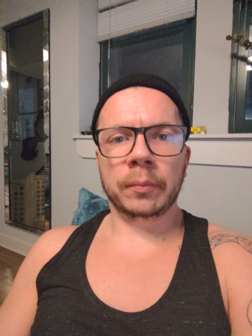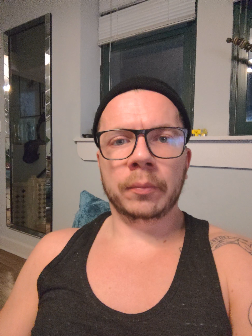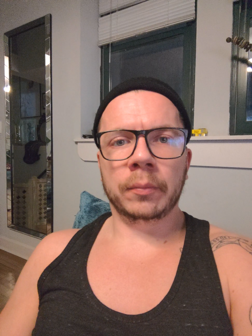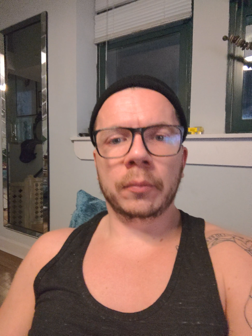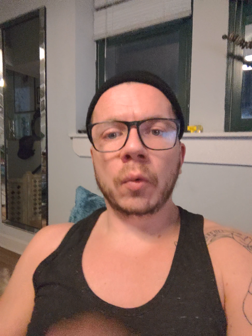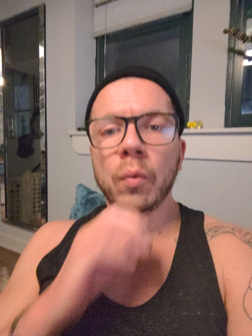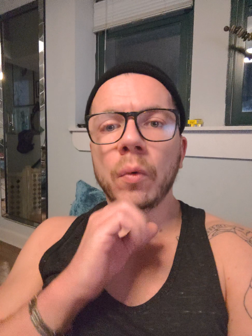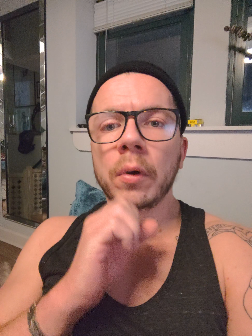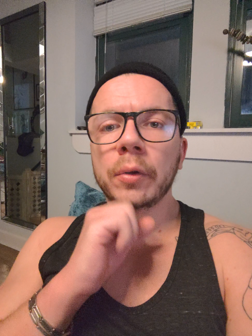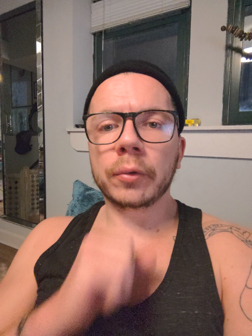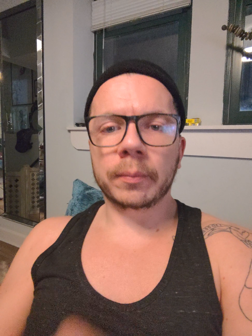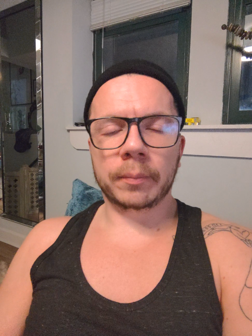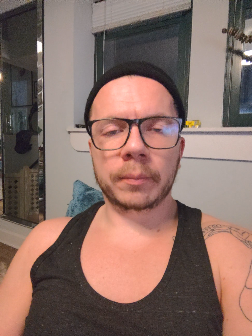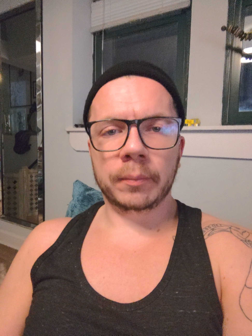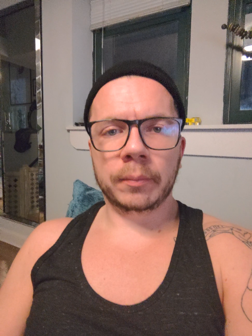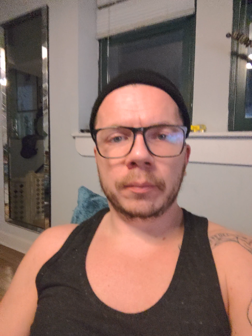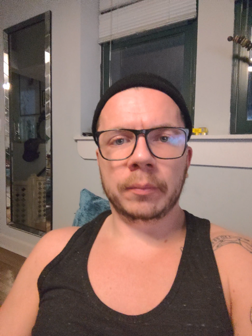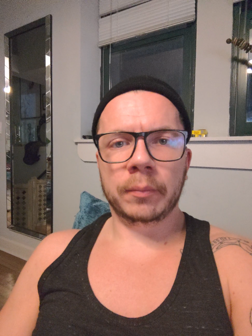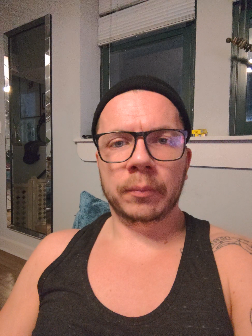orange